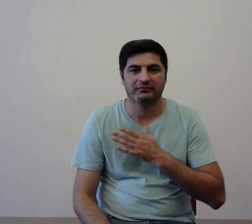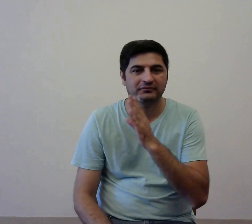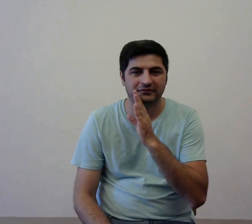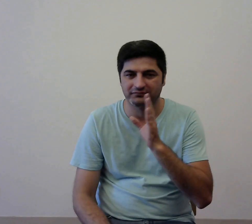ana